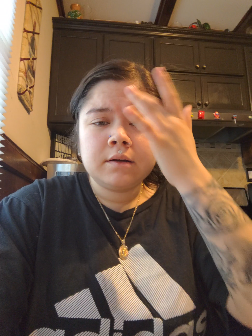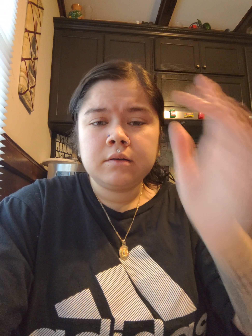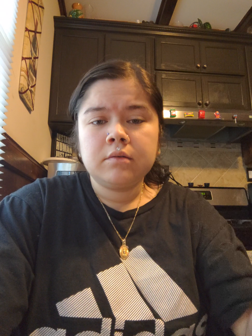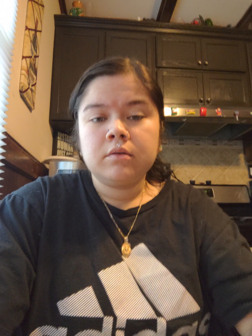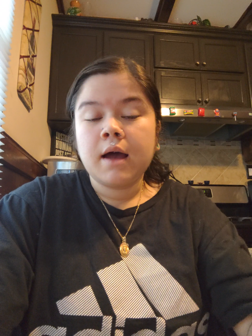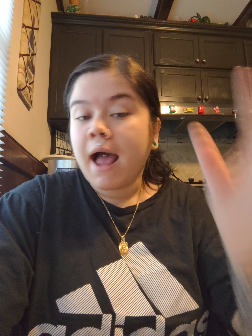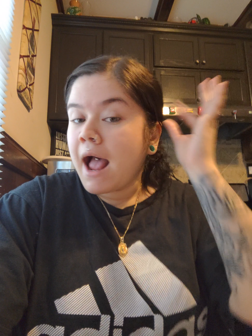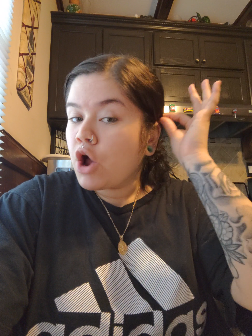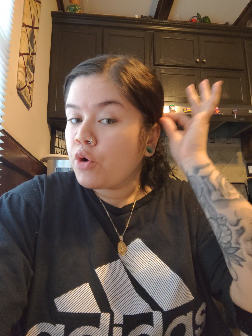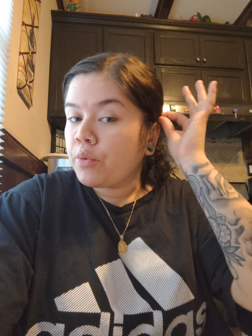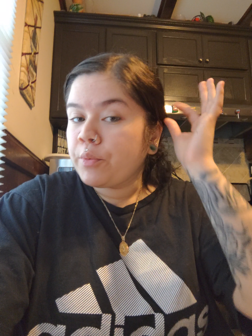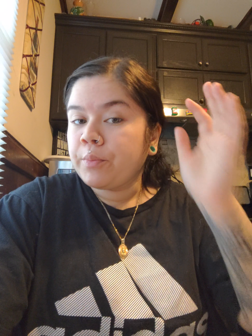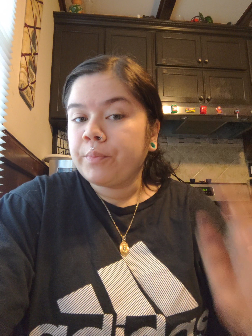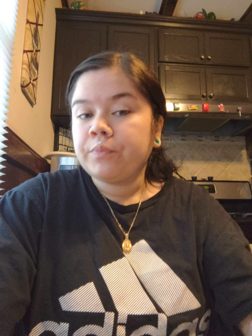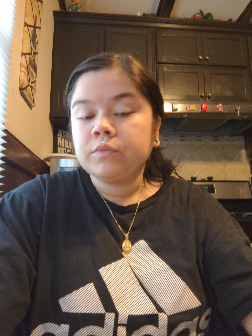hair